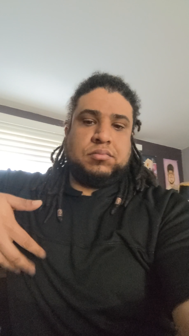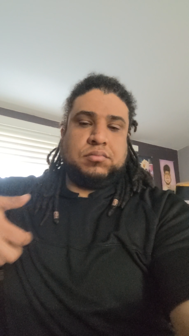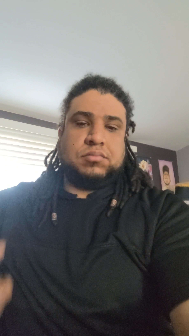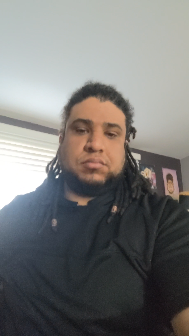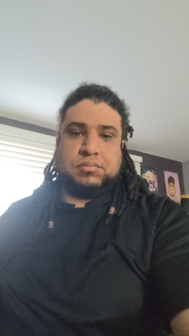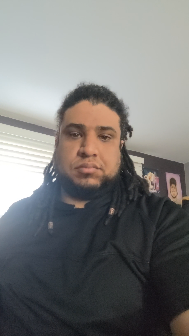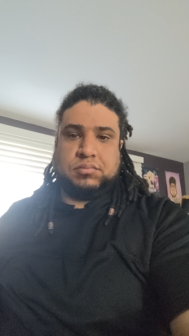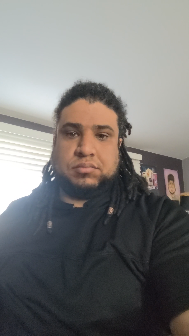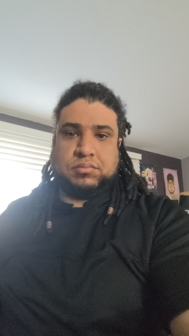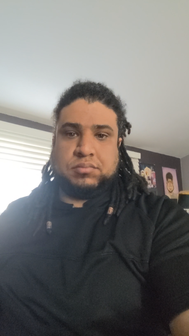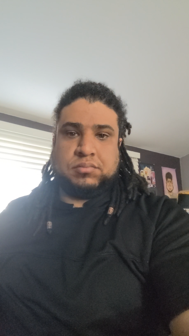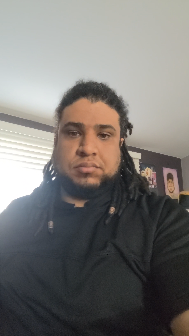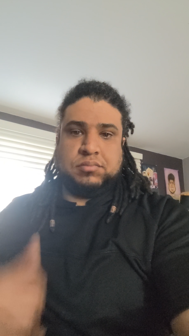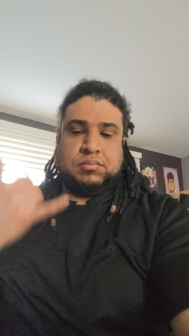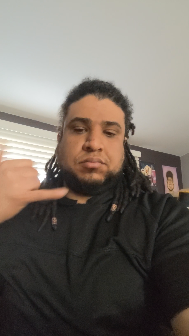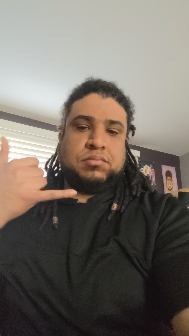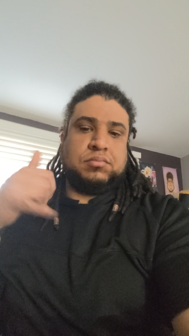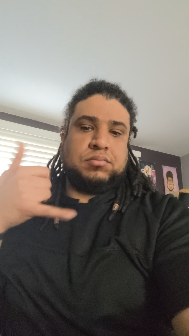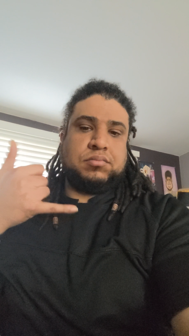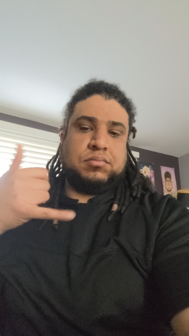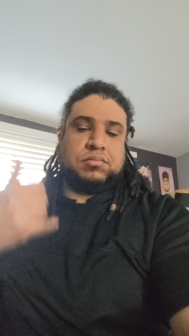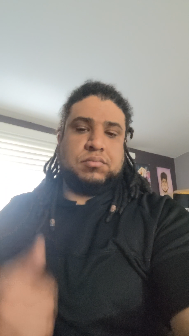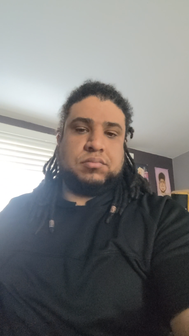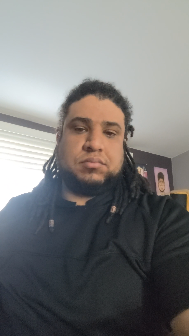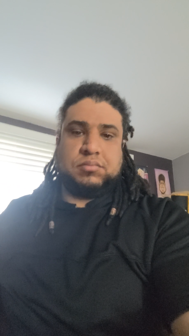party